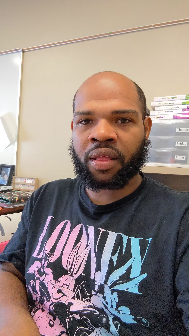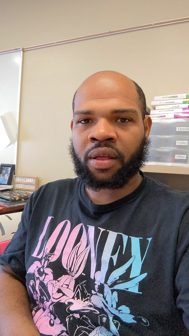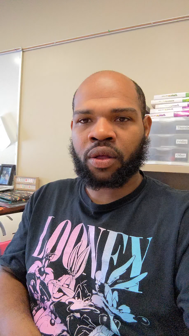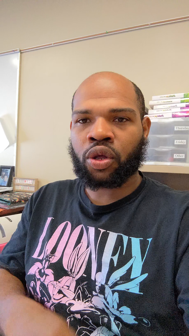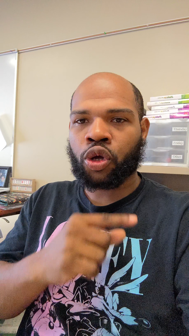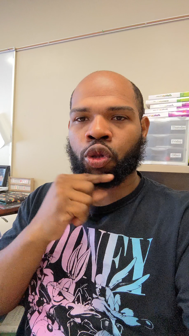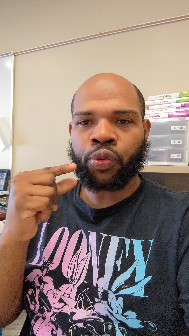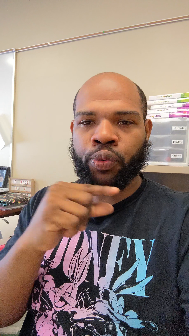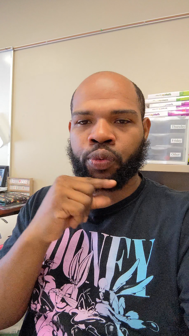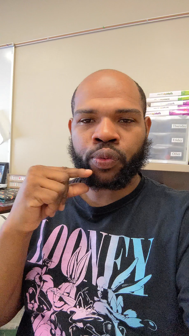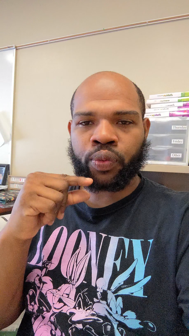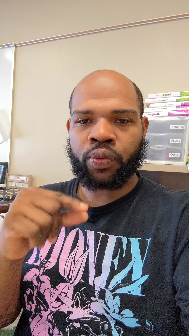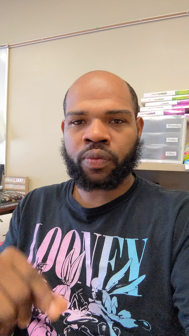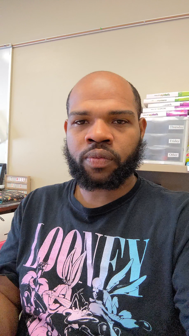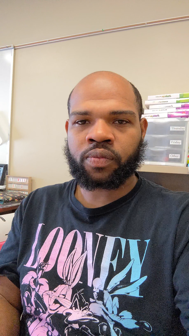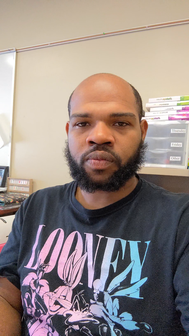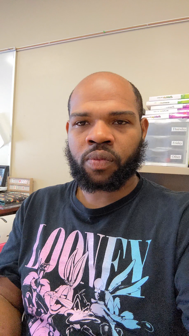glue